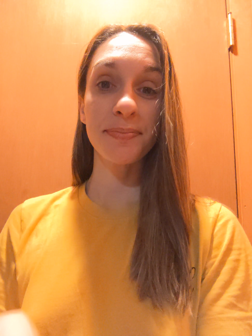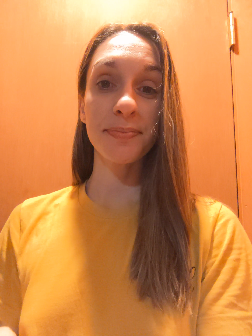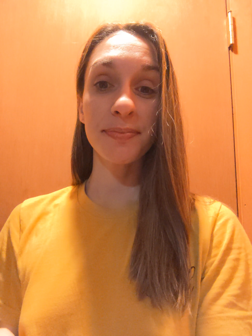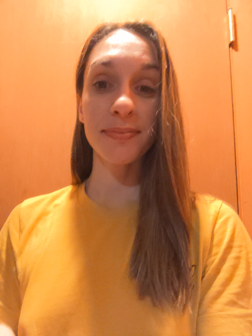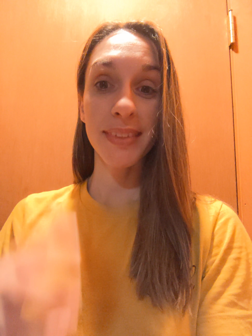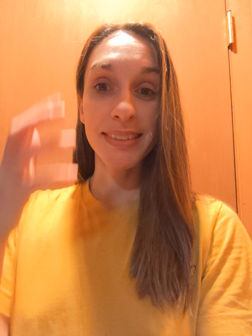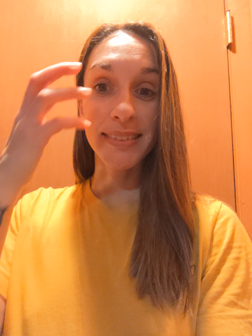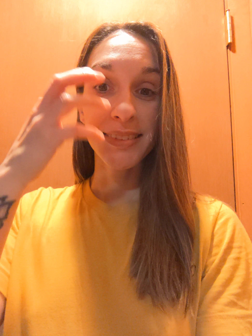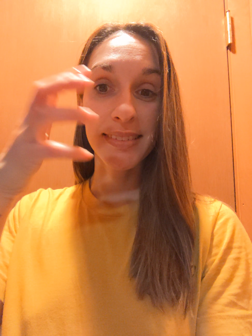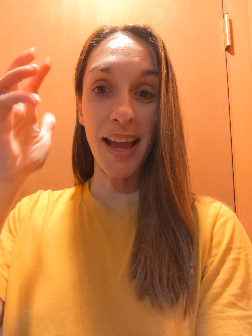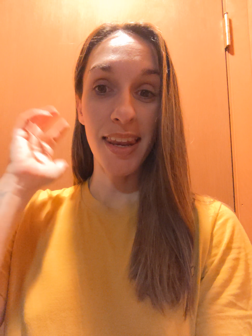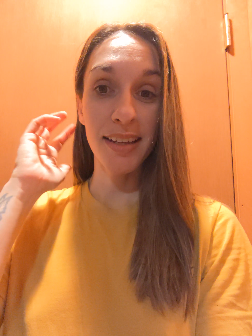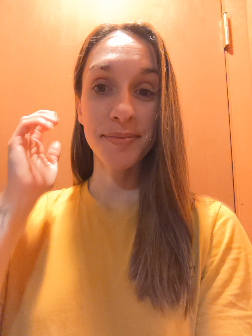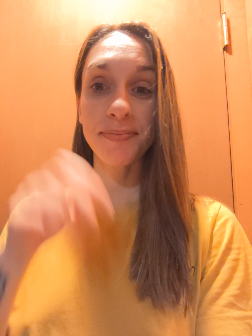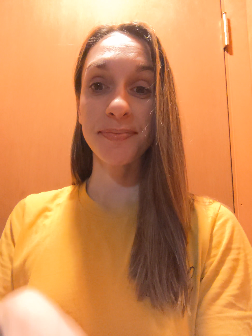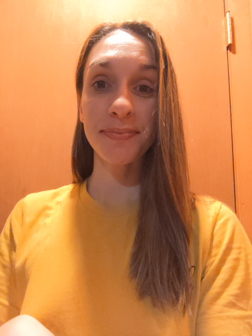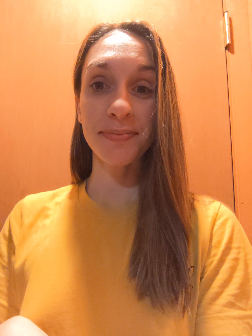lion